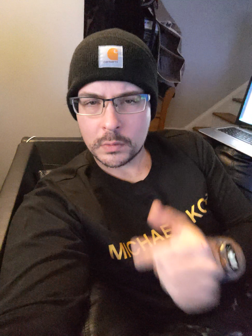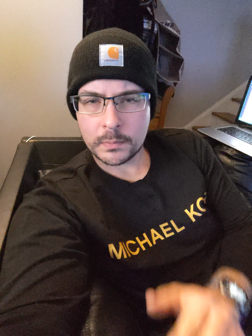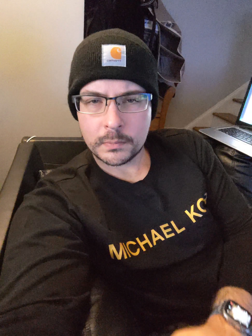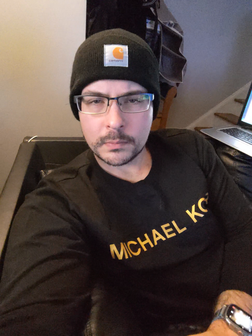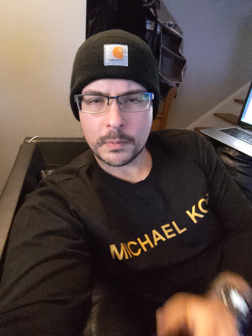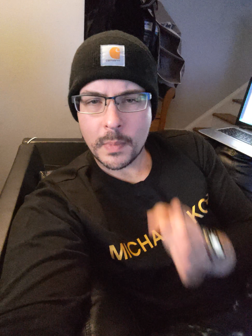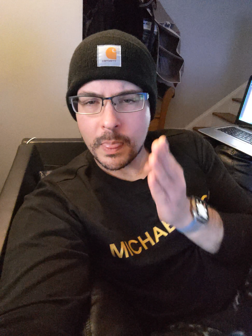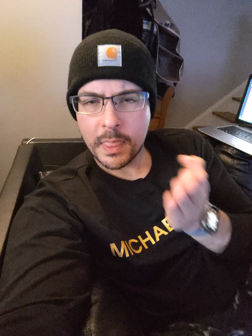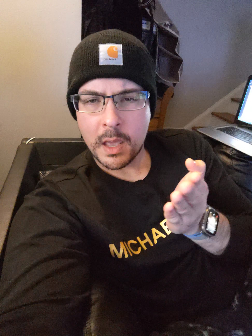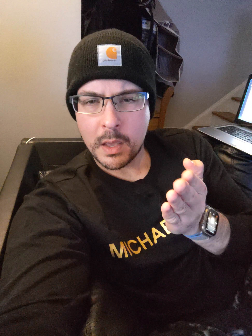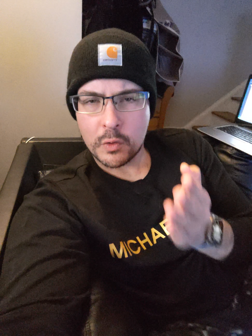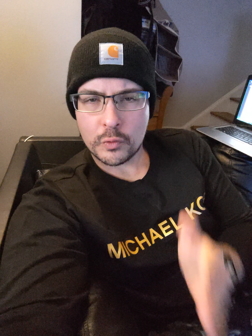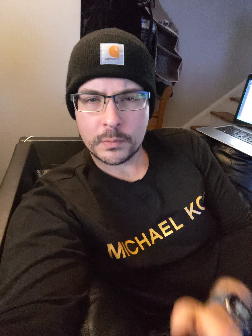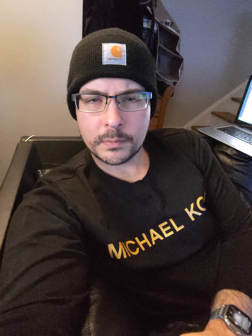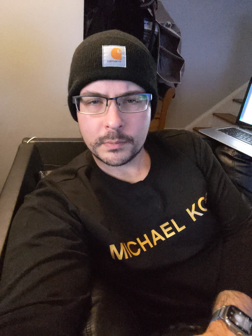there